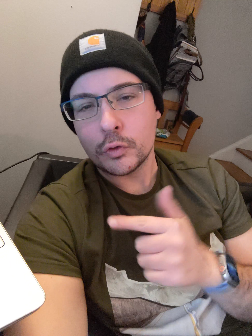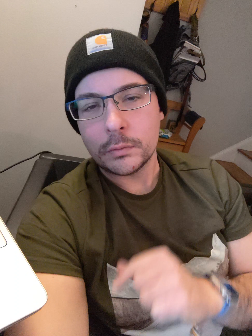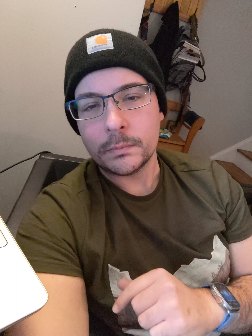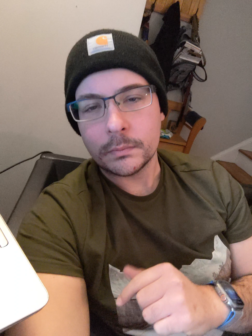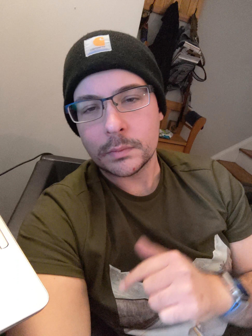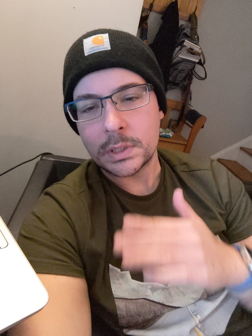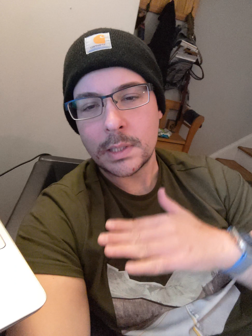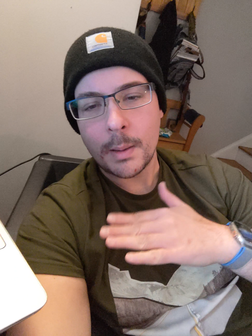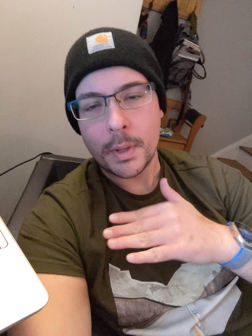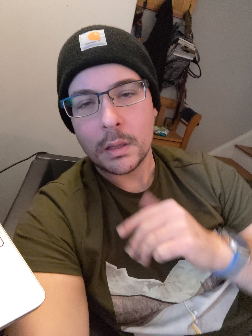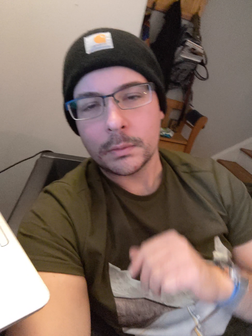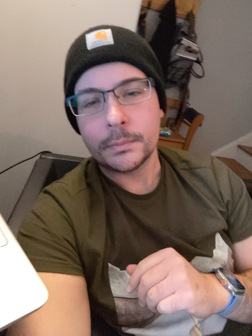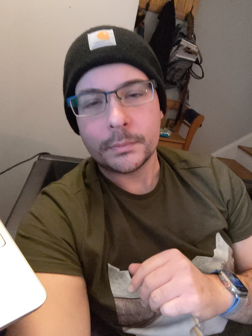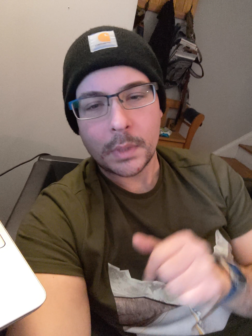table